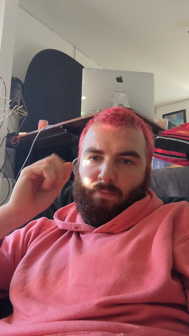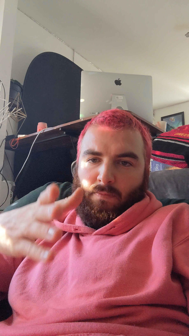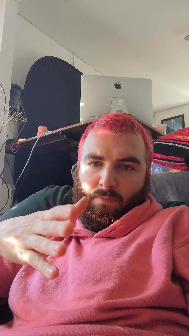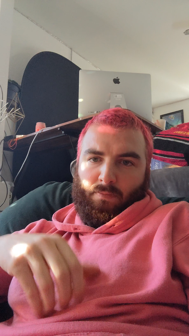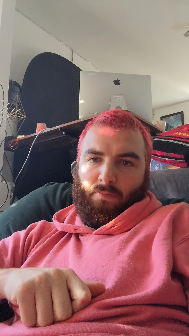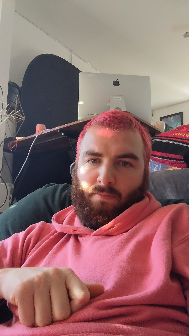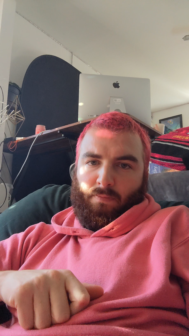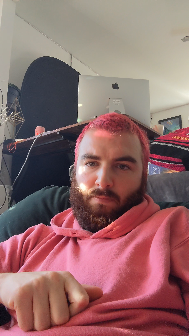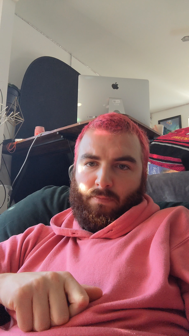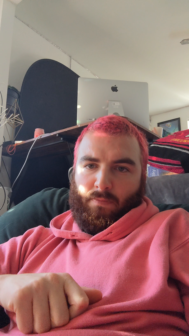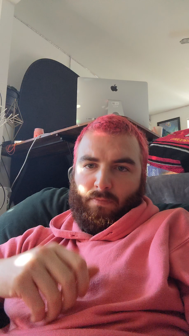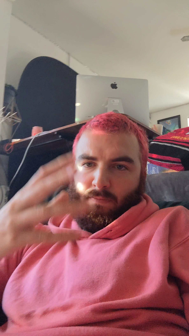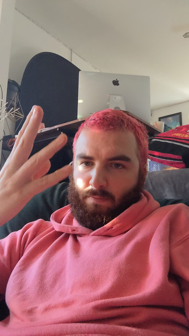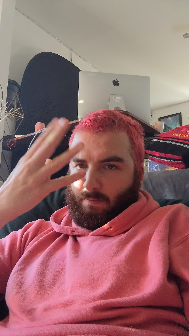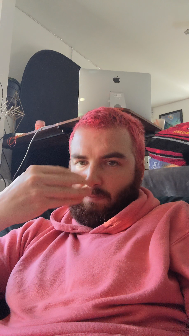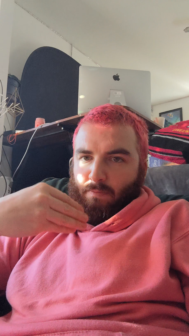asleep